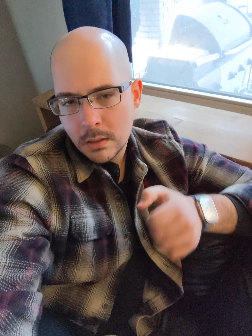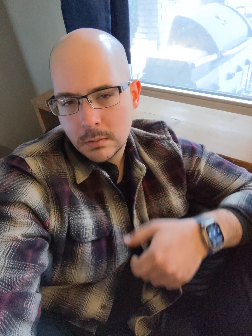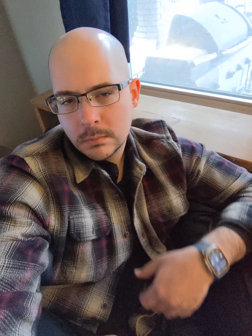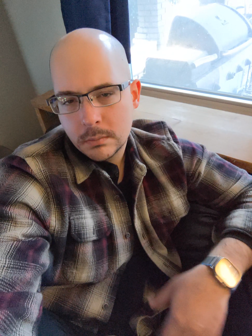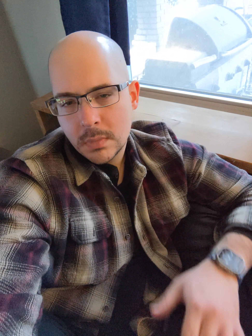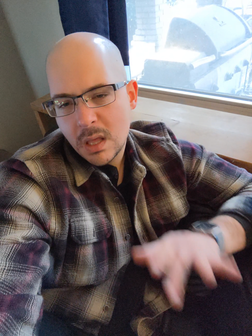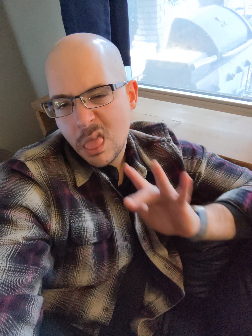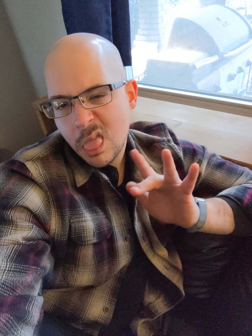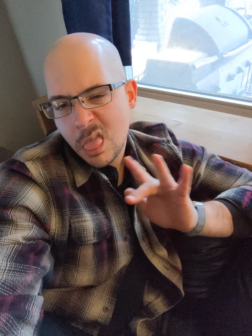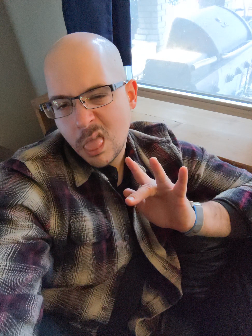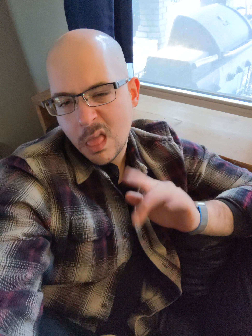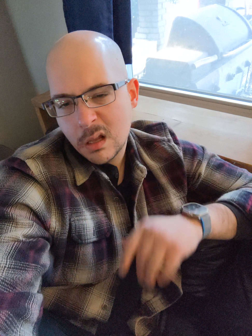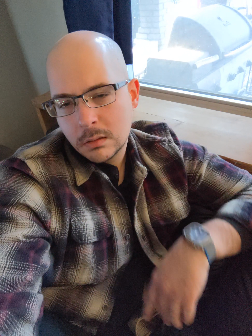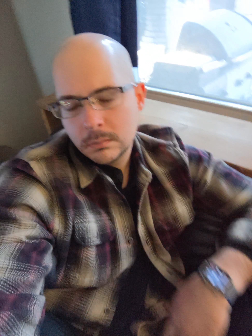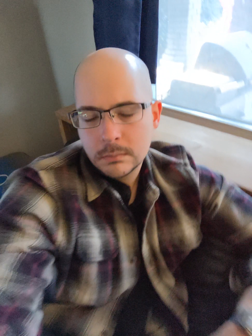yucky